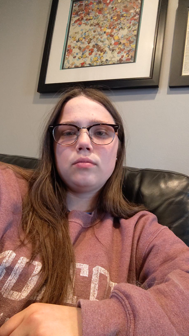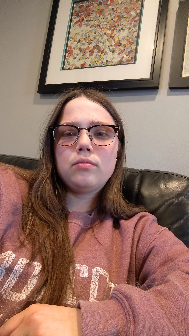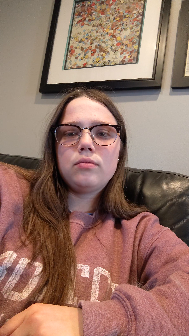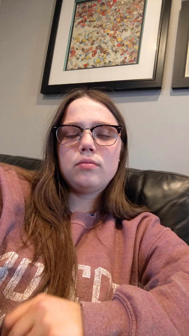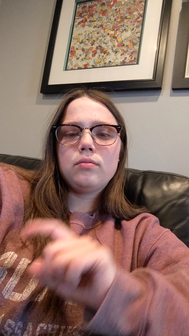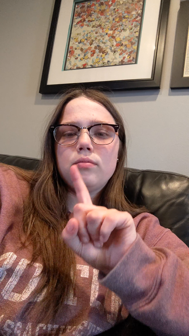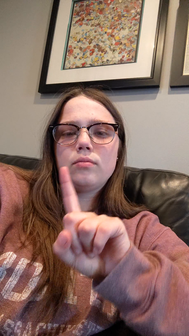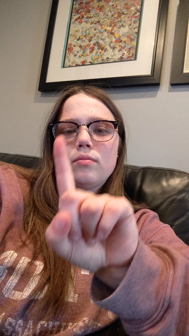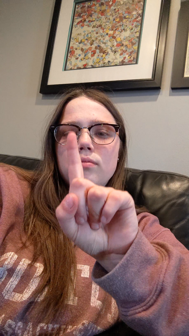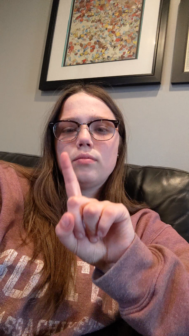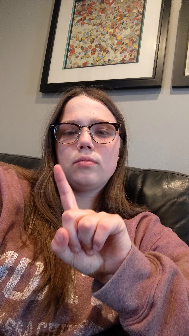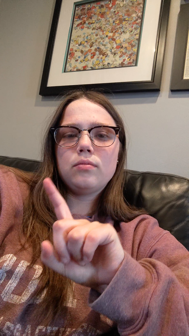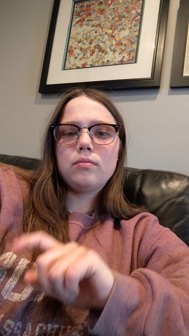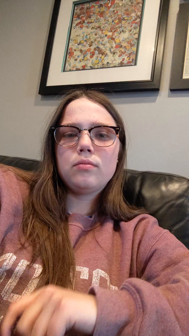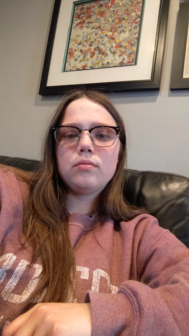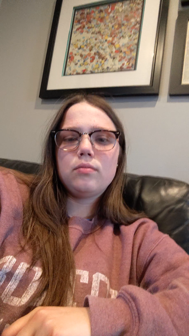bump